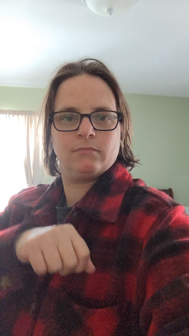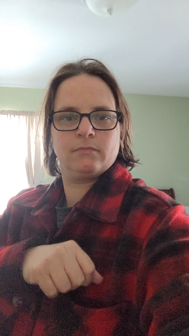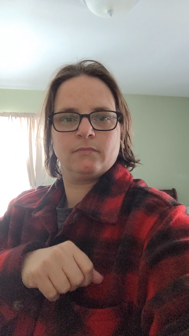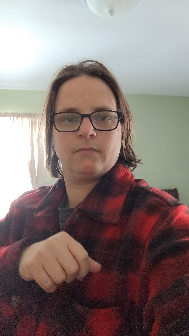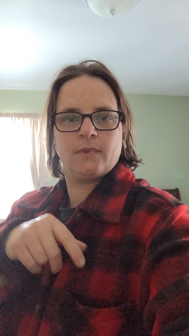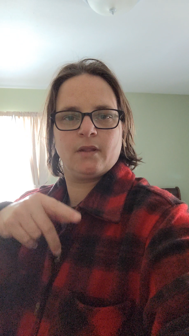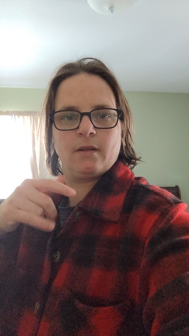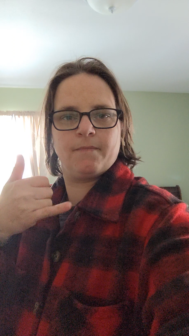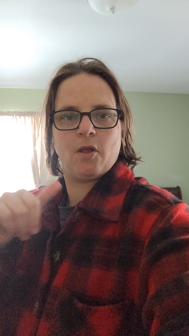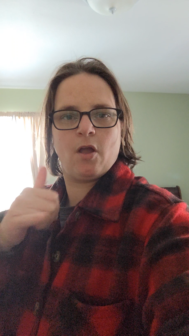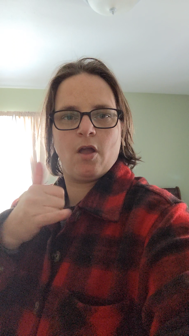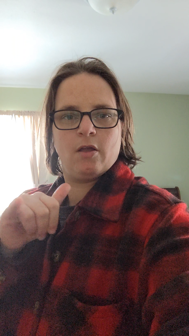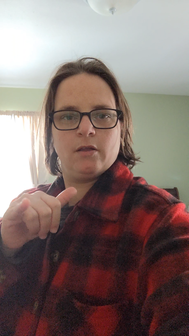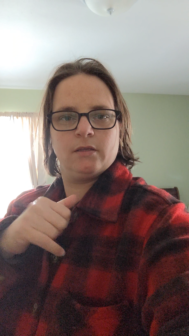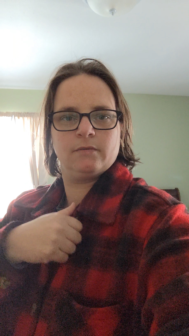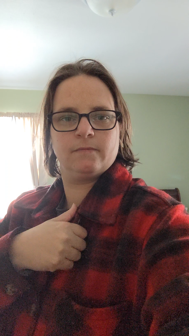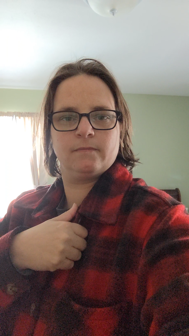party